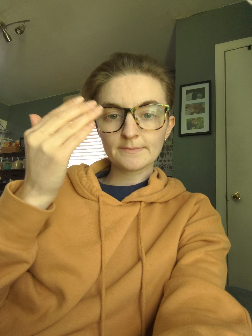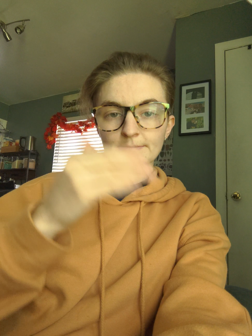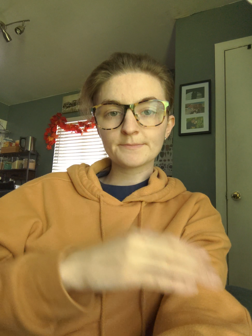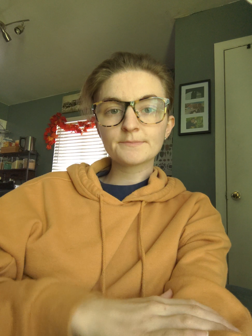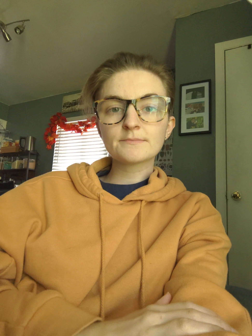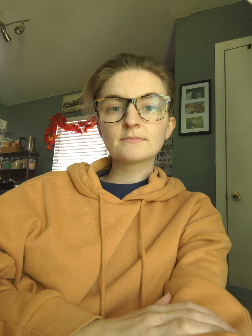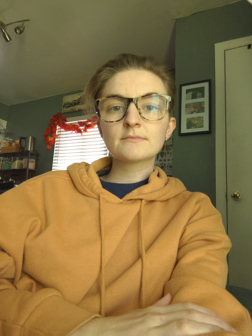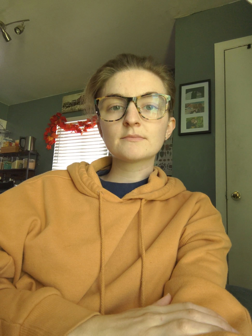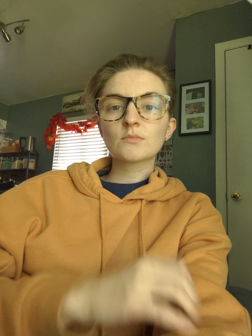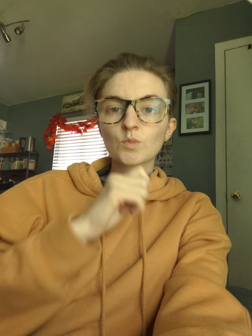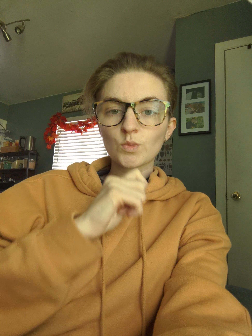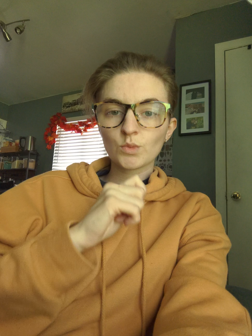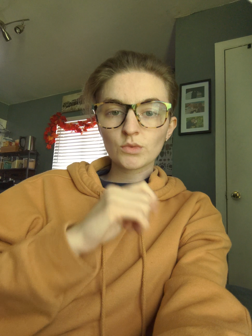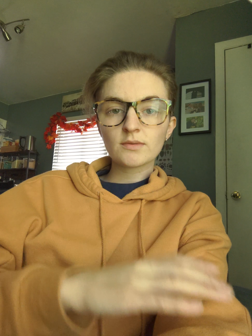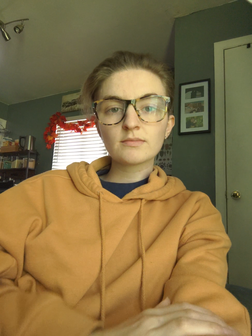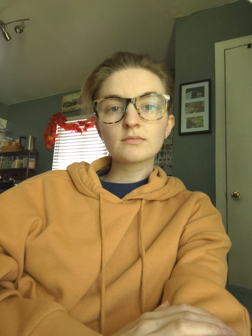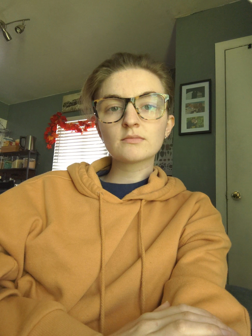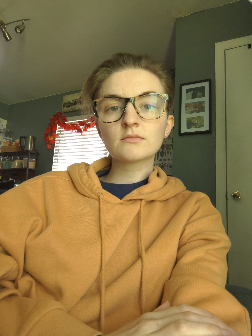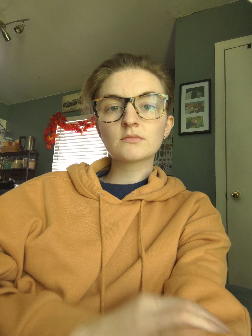popsicle